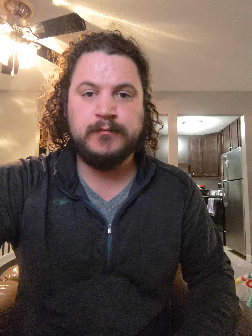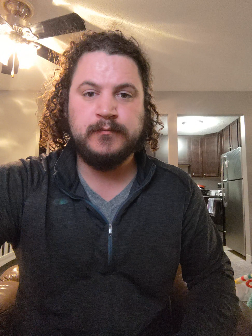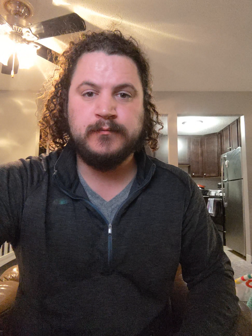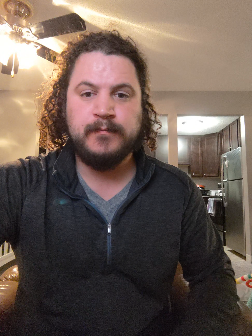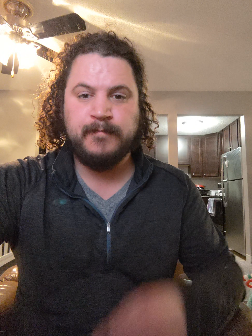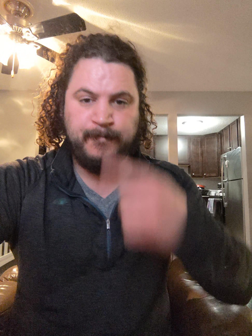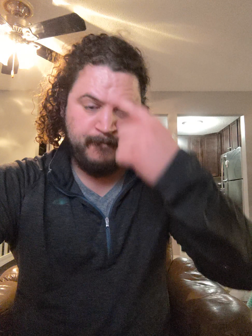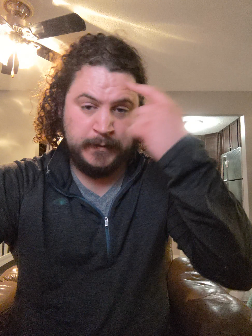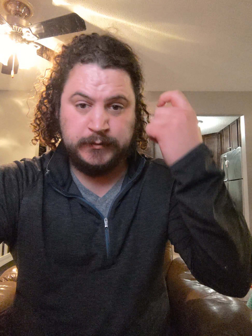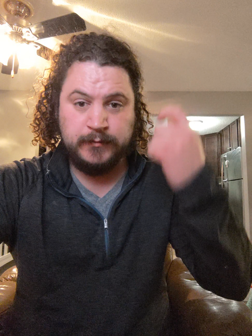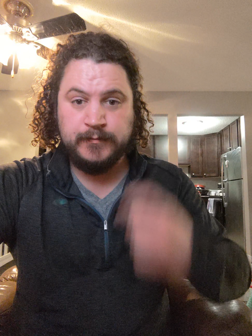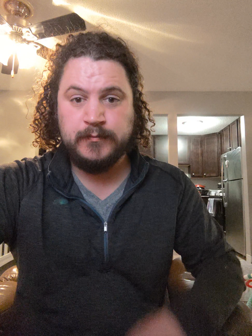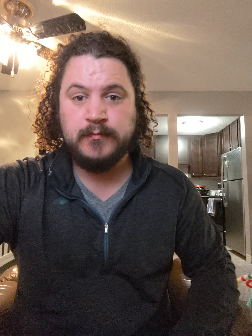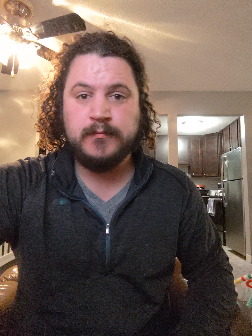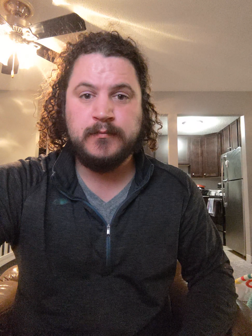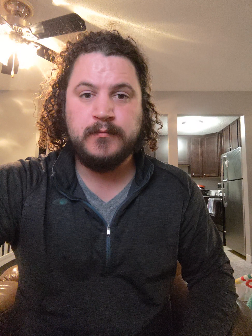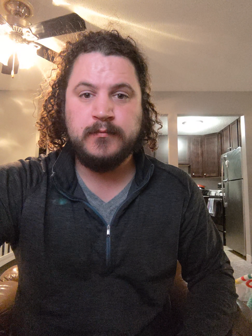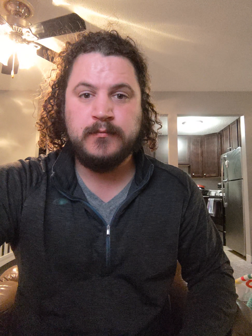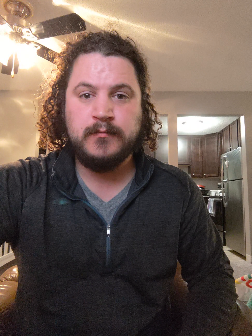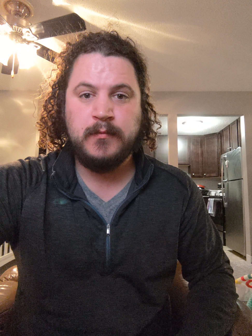because